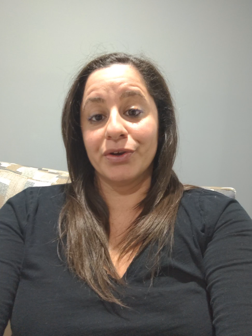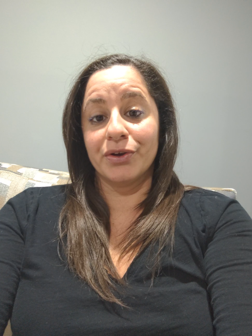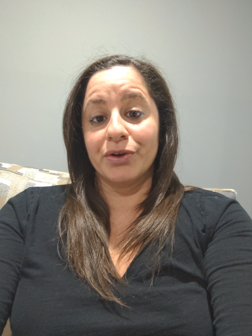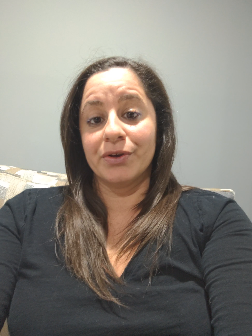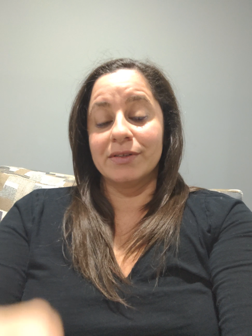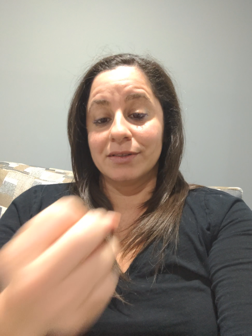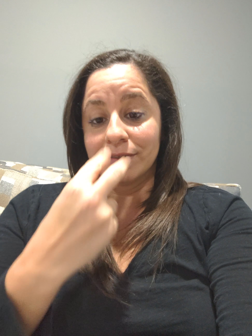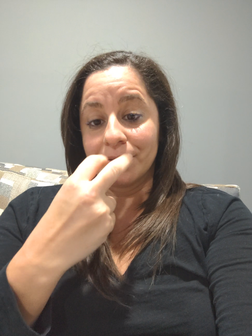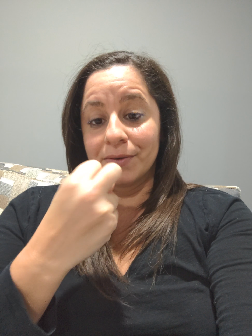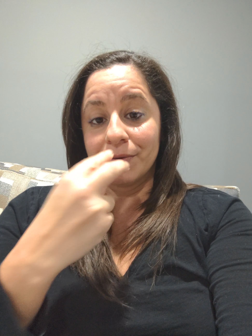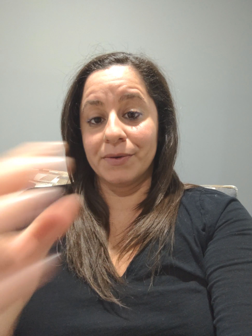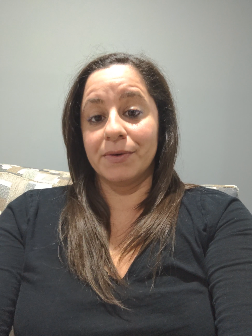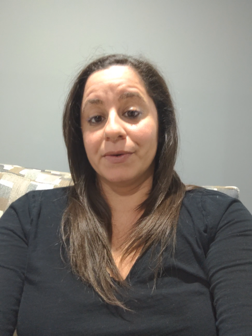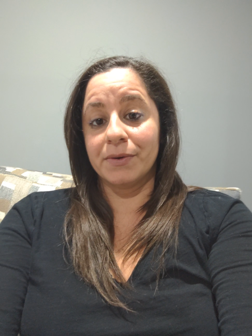snack